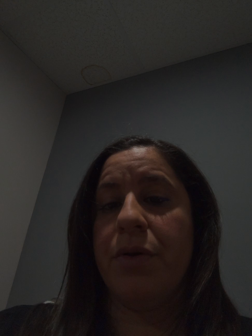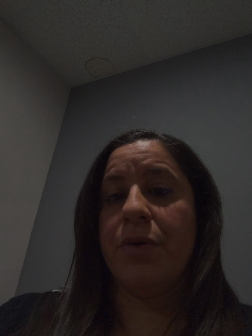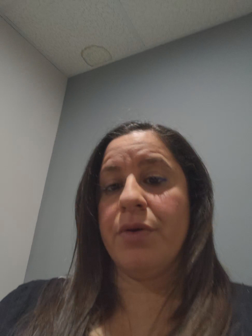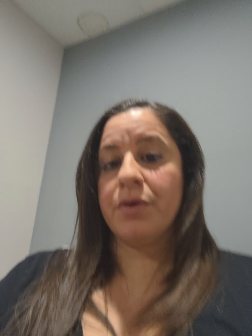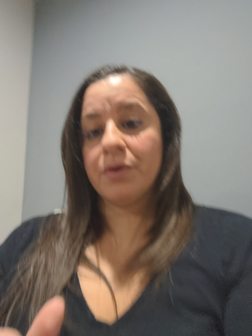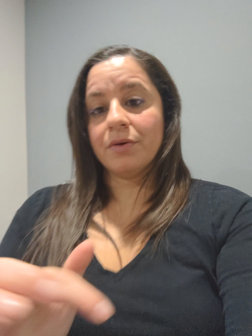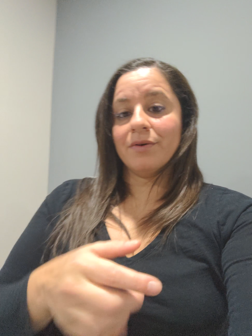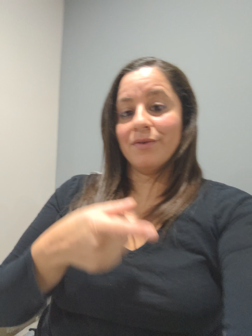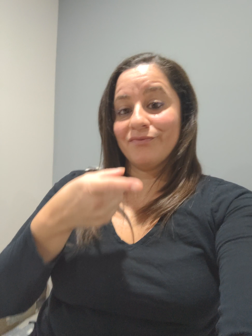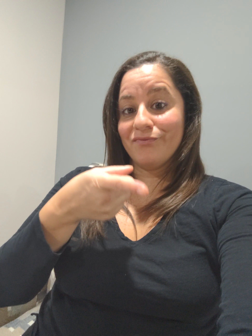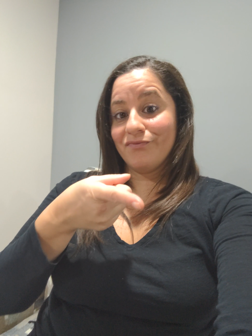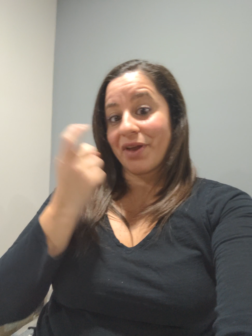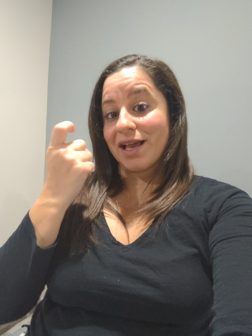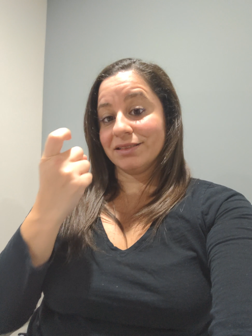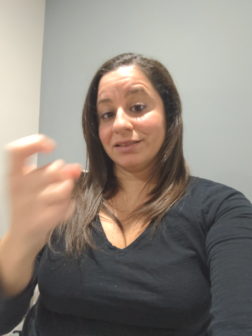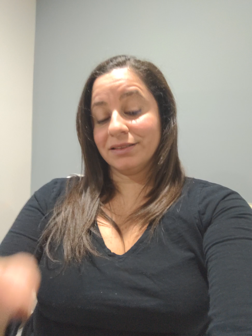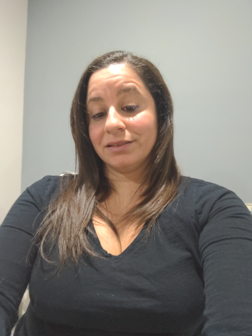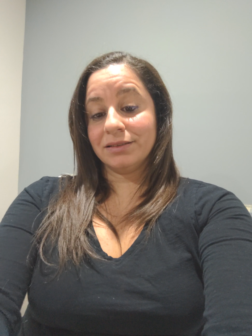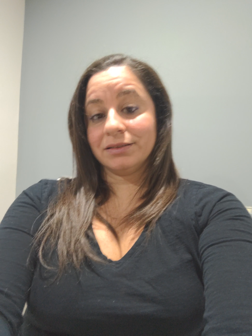fast